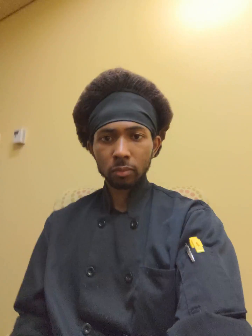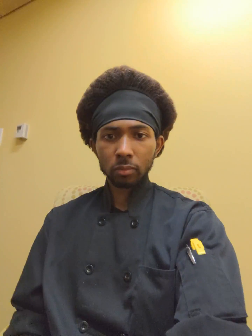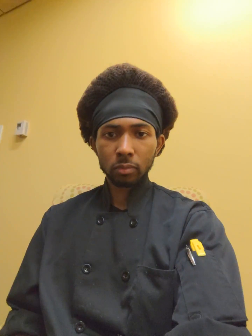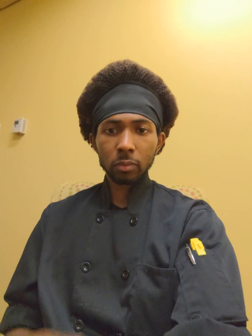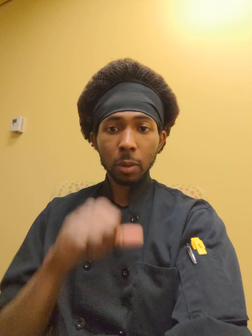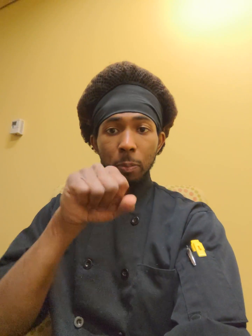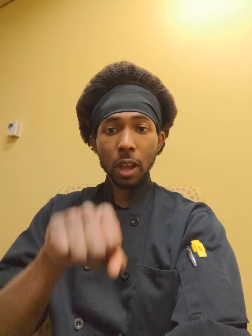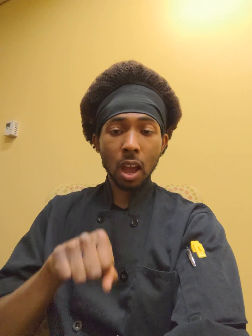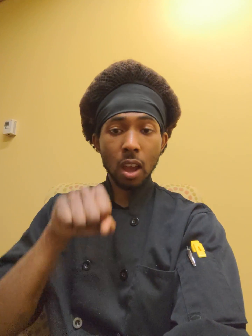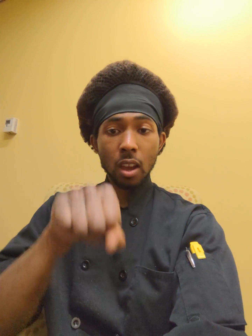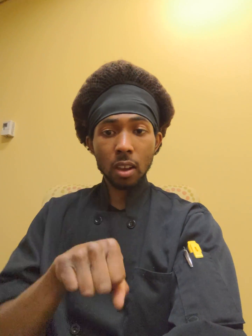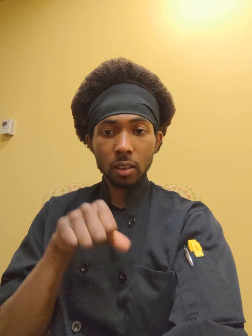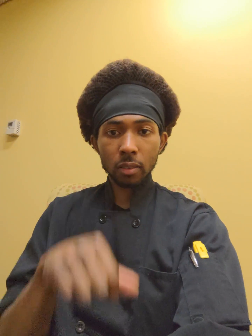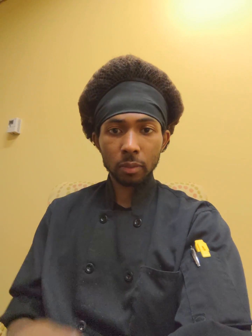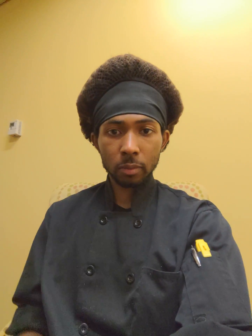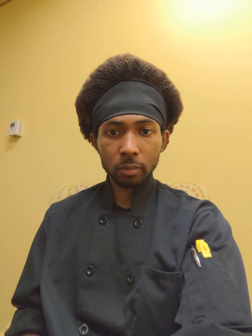bicycle